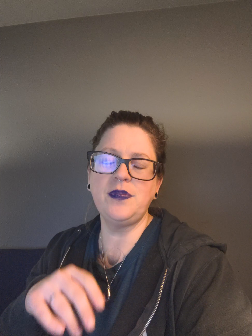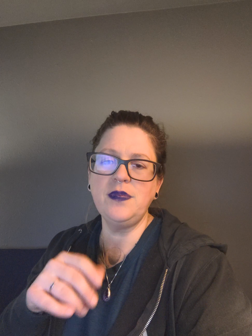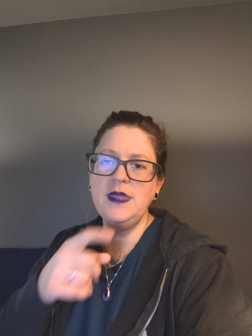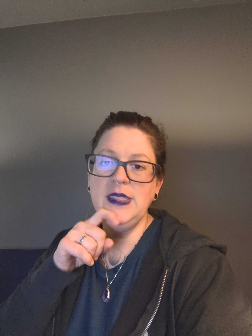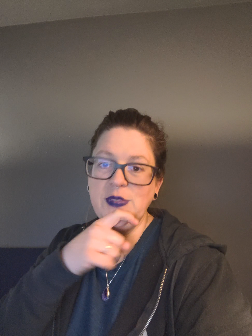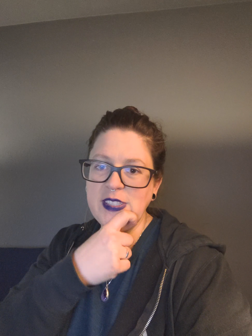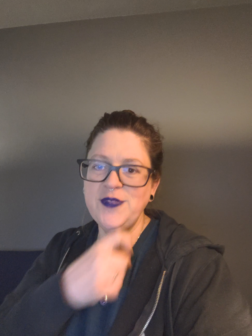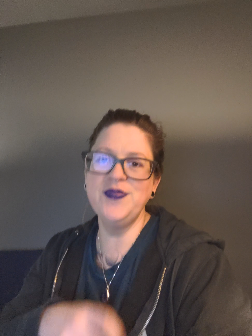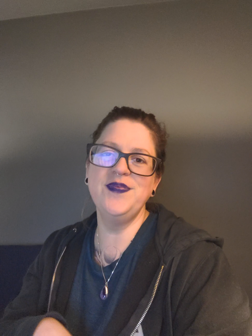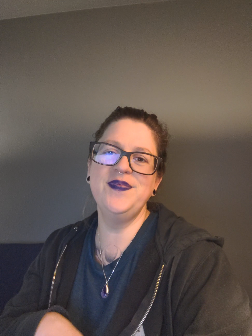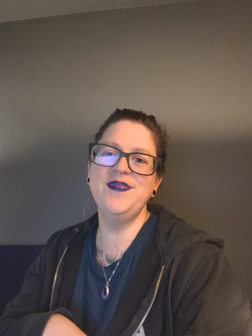cereal